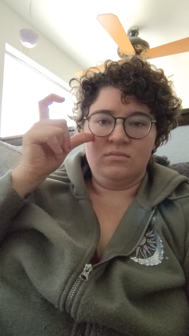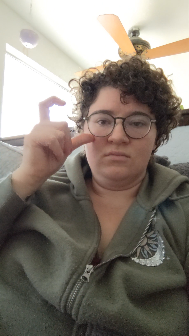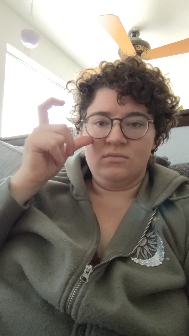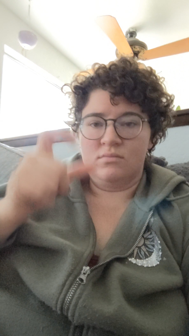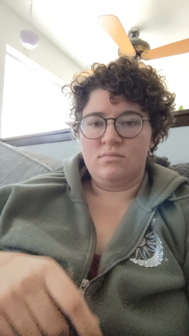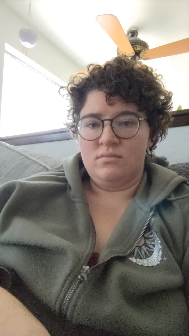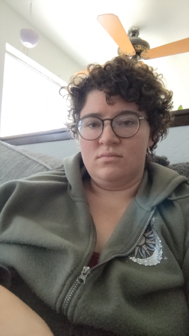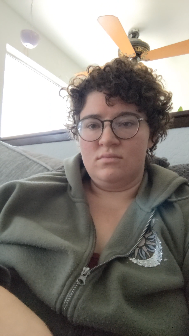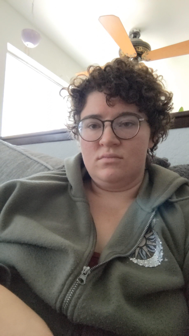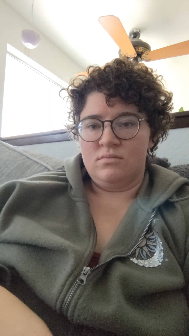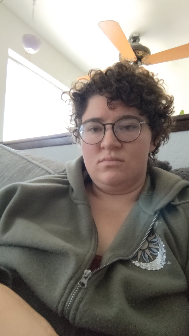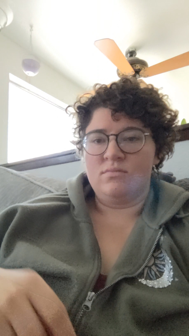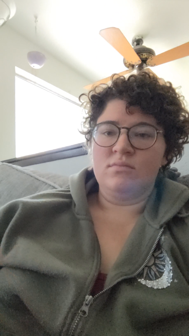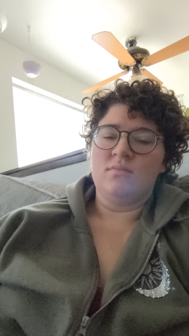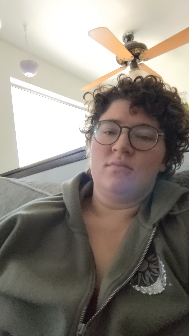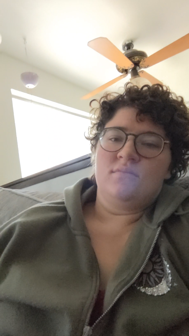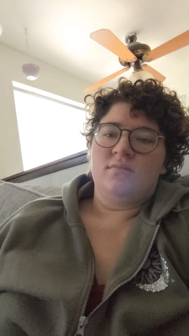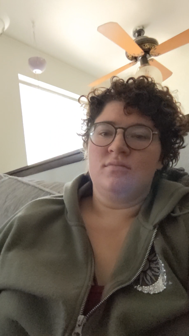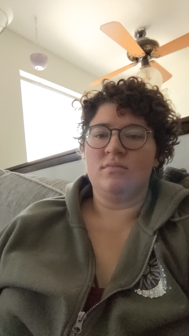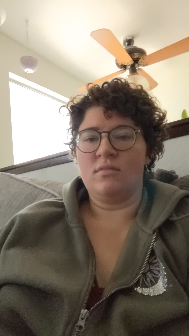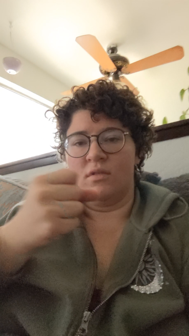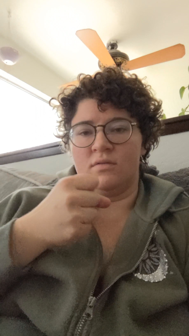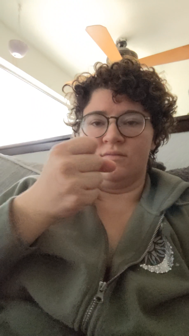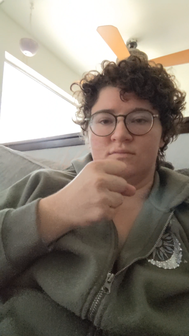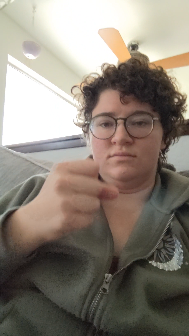coffee